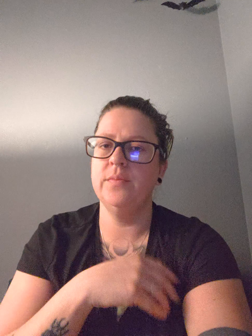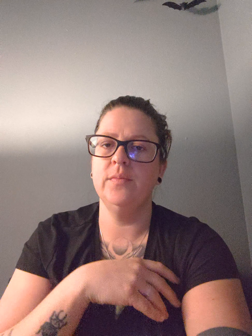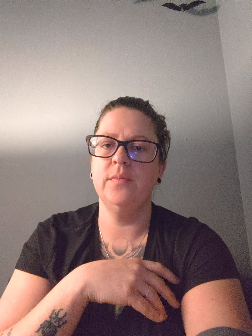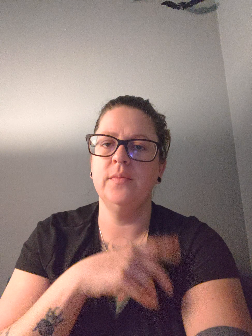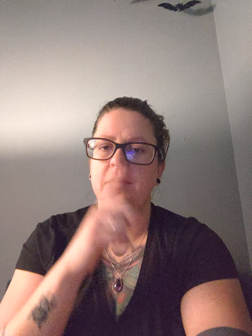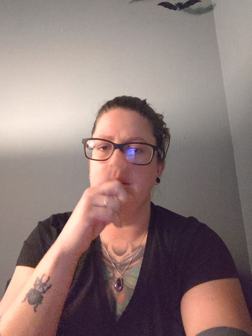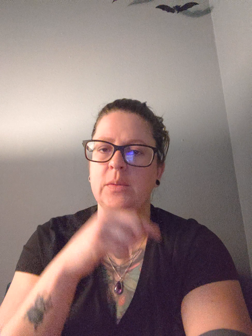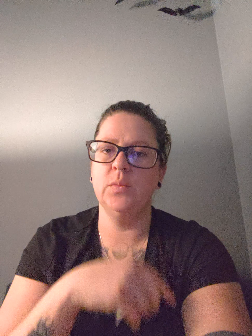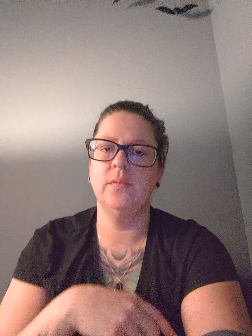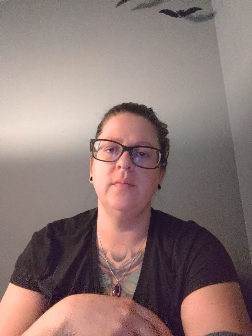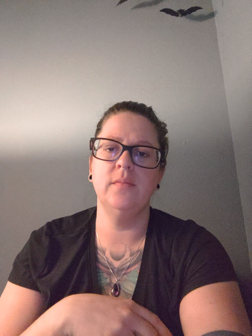mouse